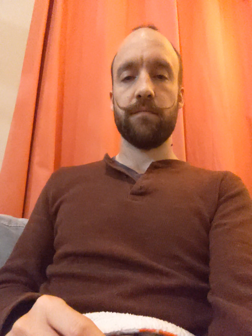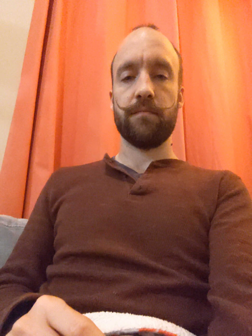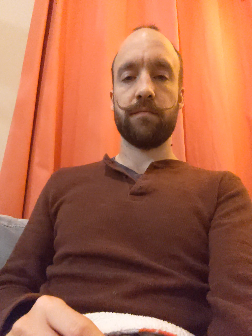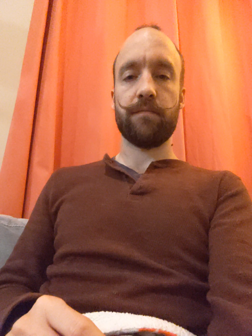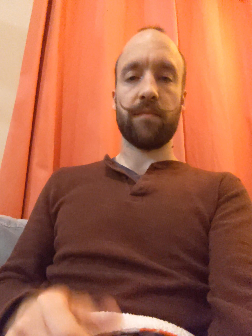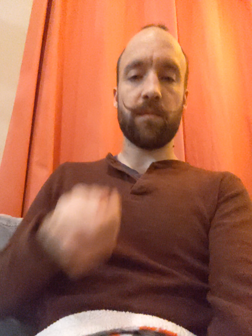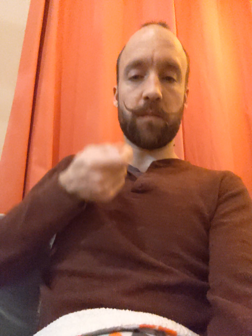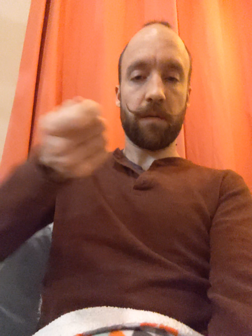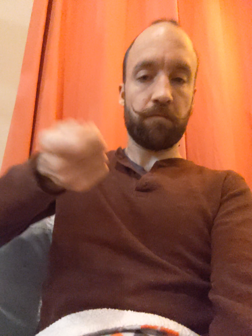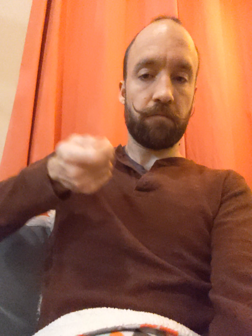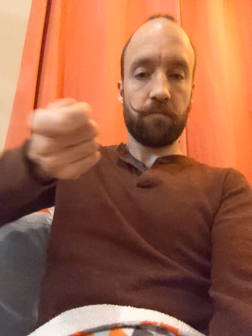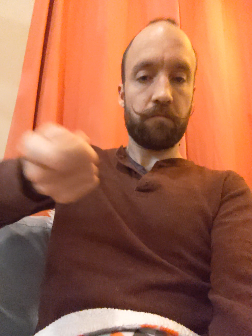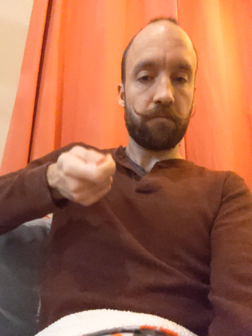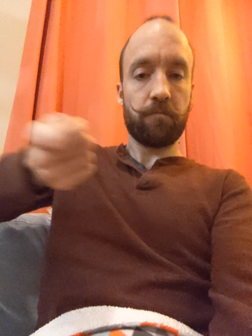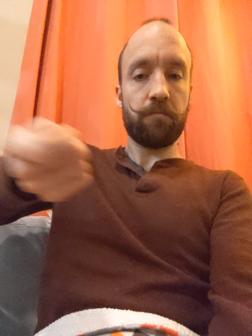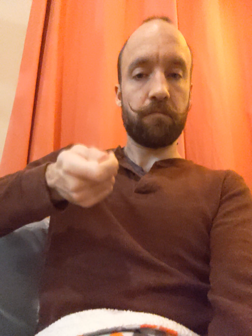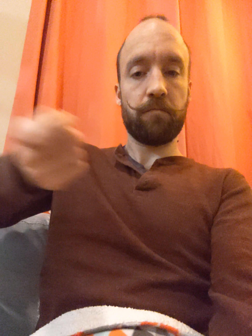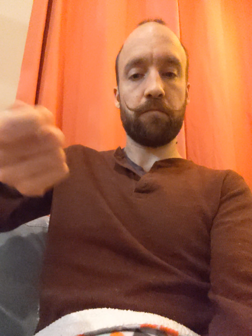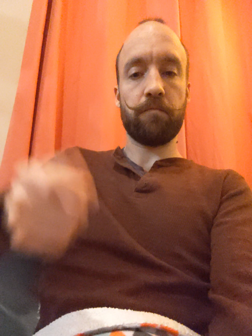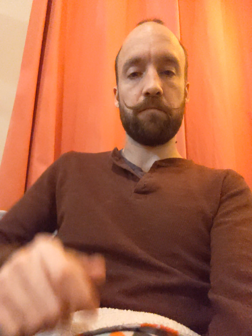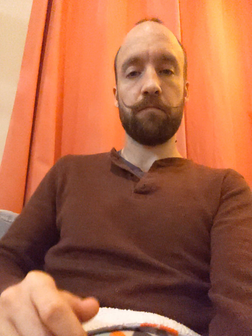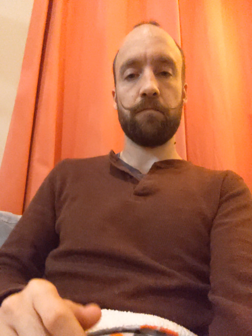vacuum